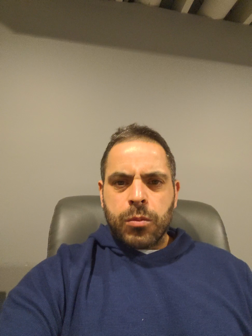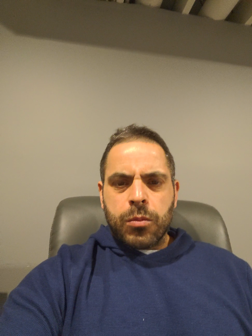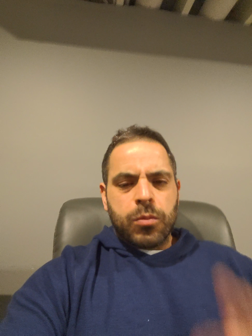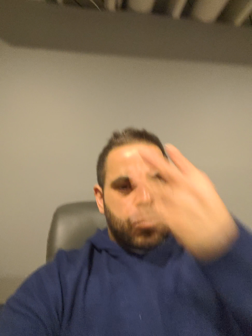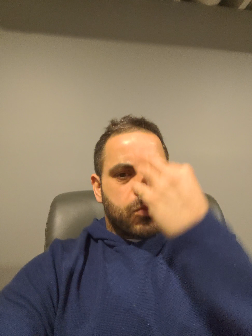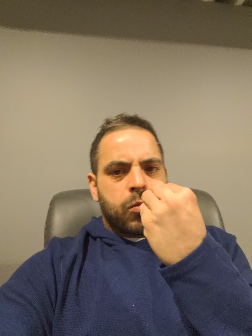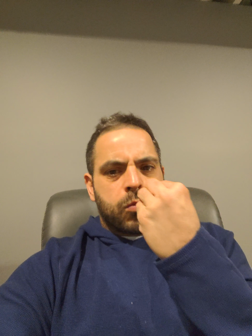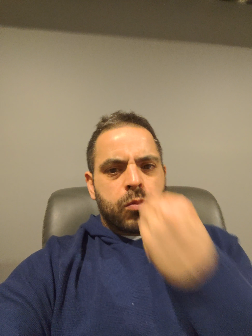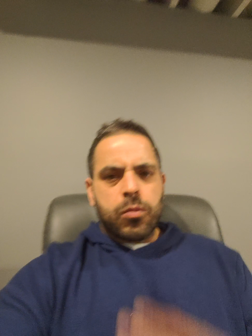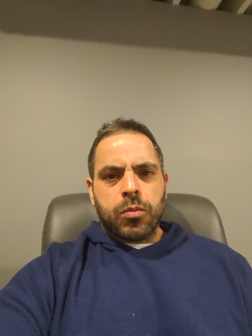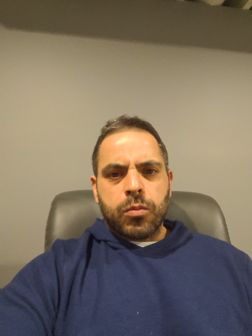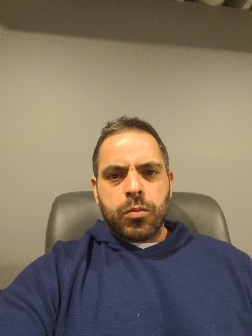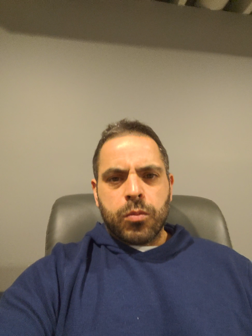sleepy